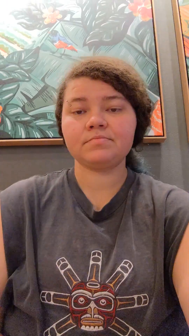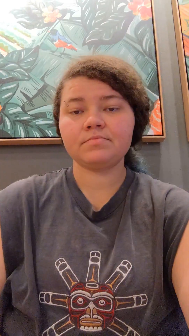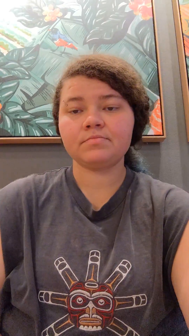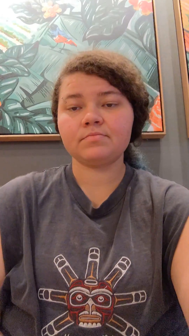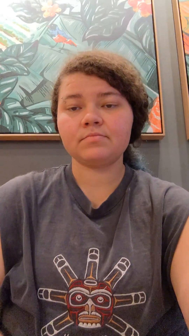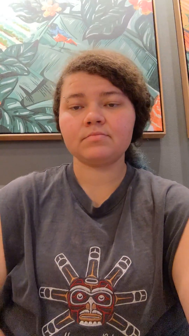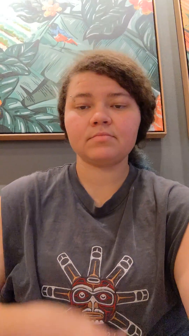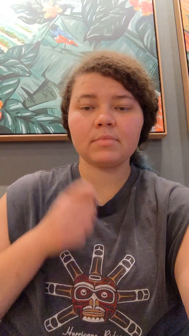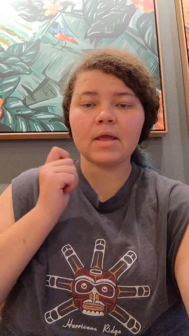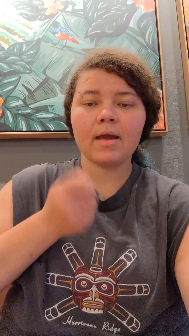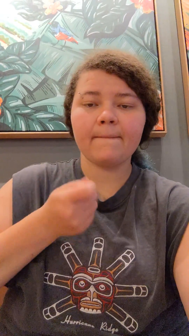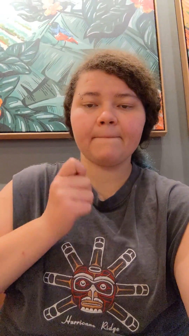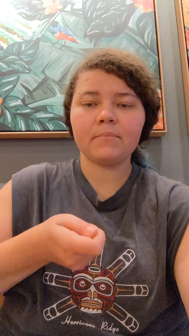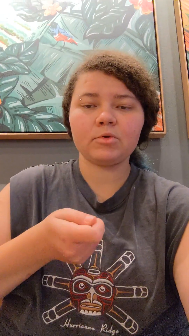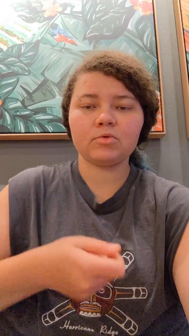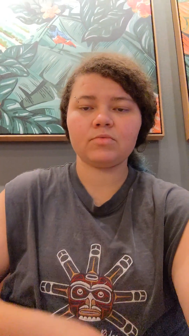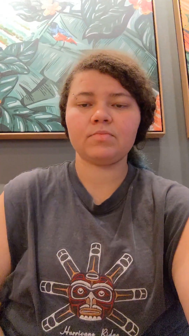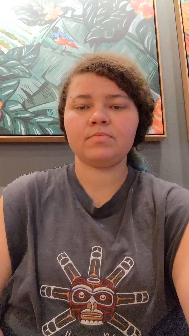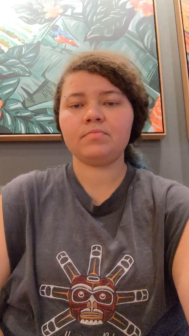hammer